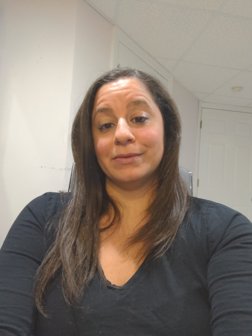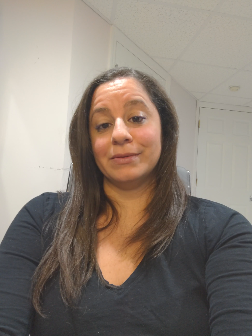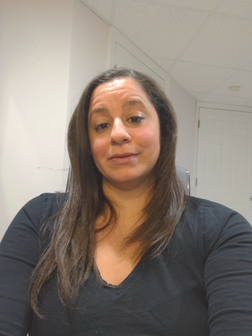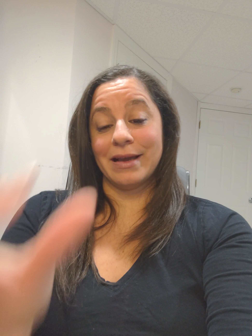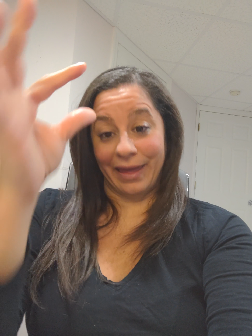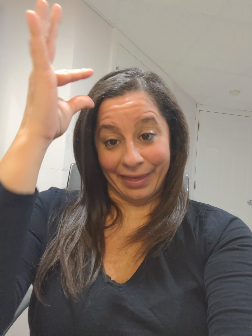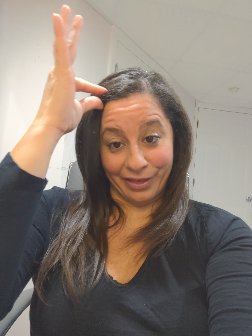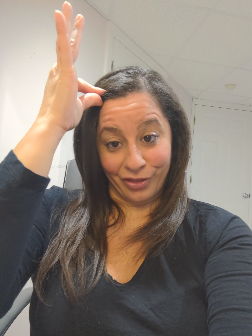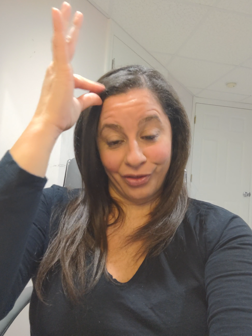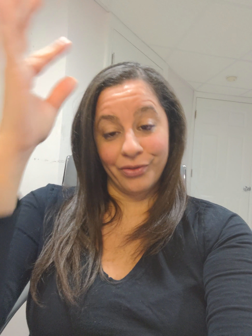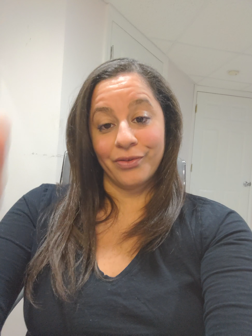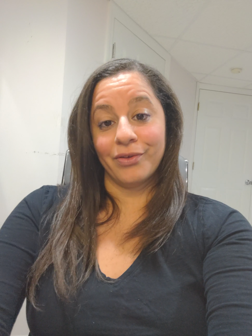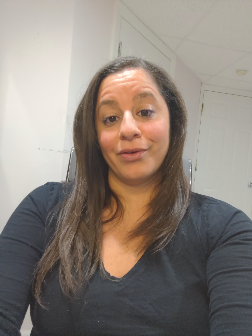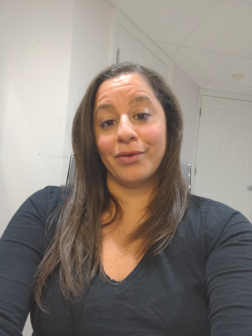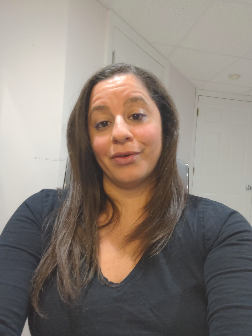hair